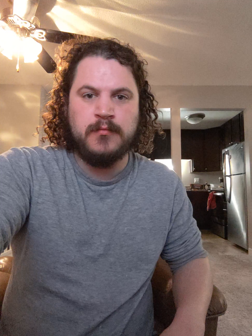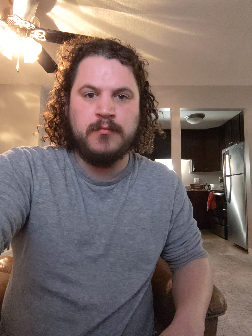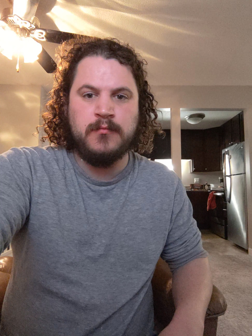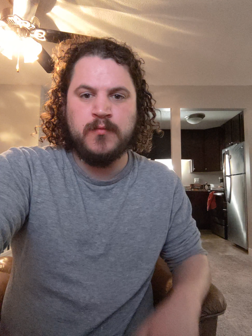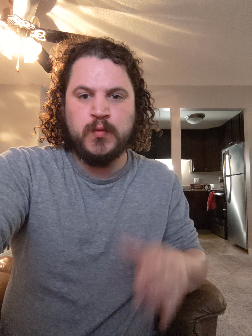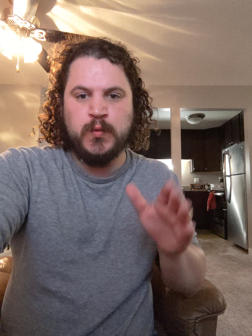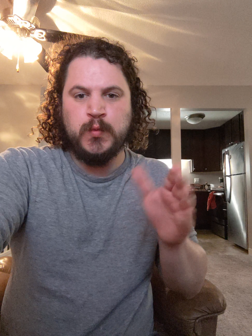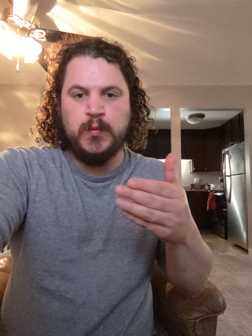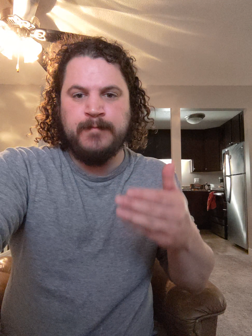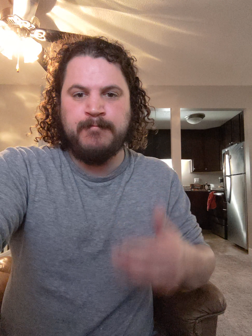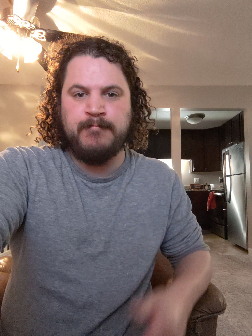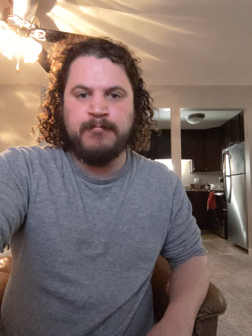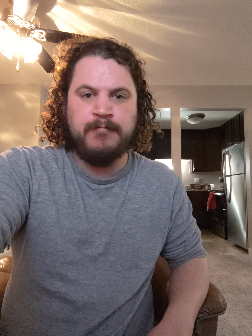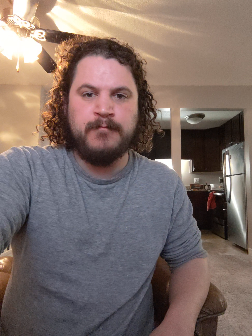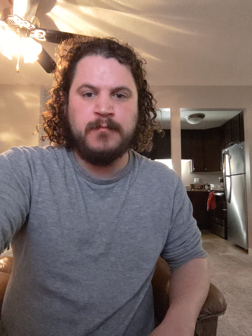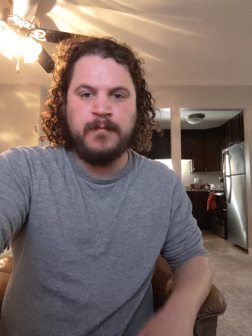room